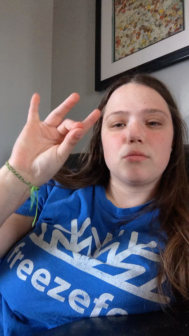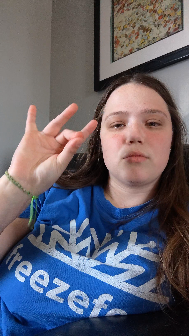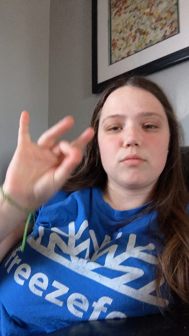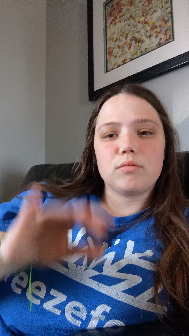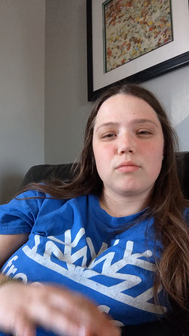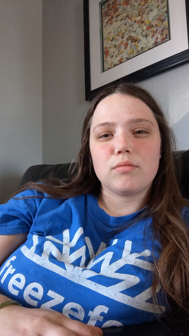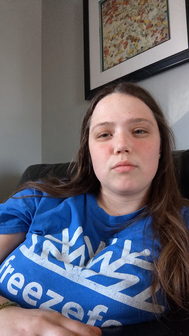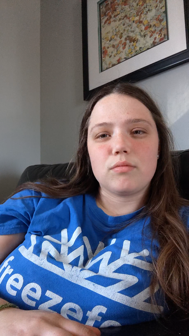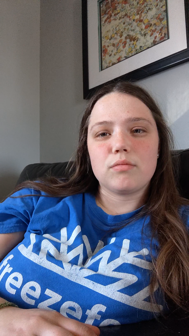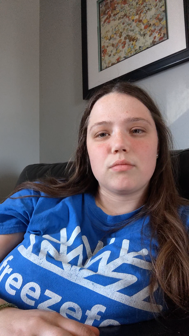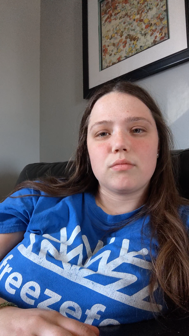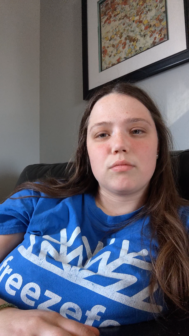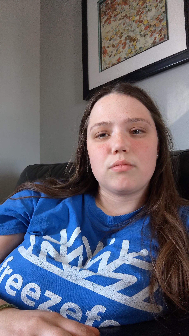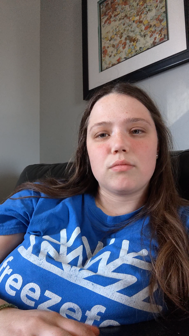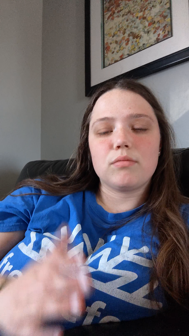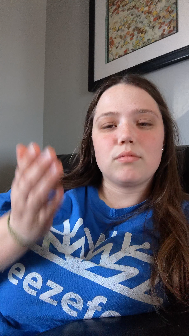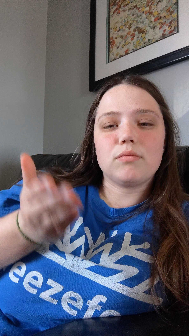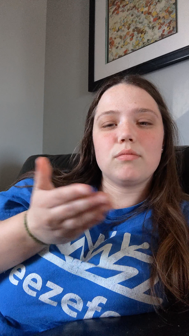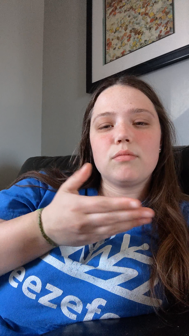carry